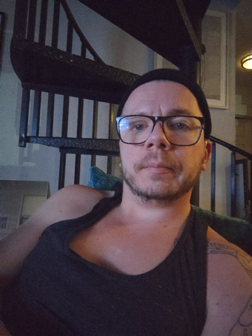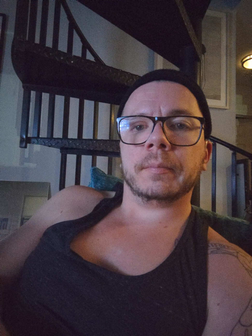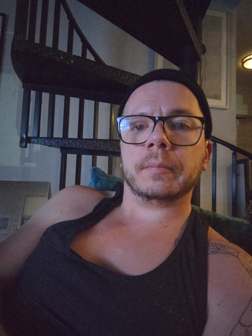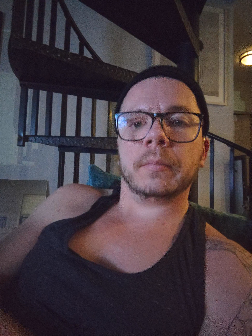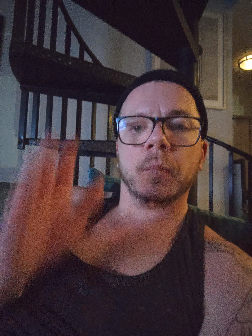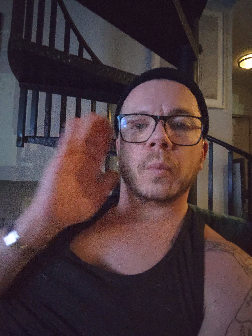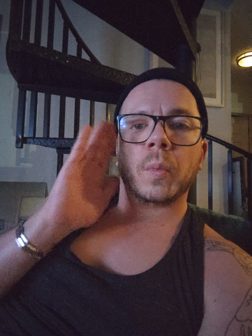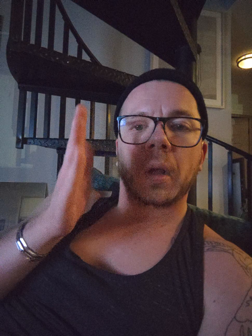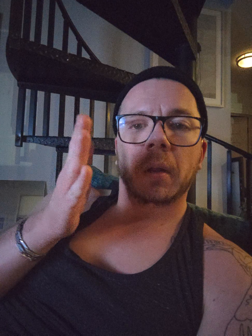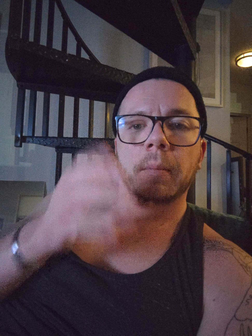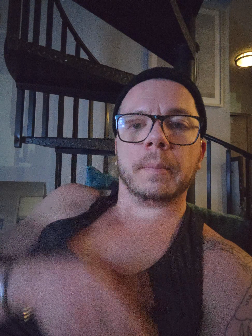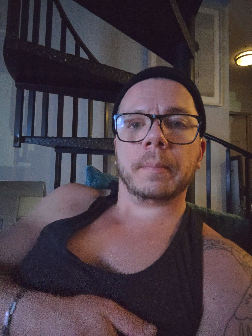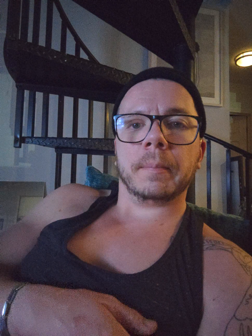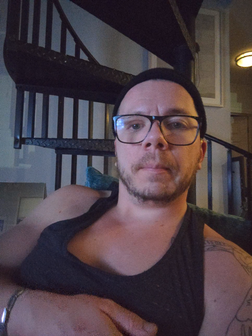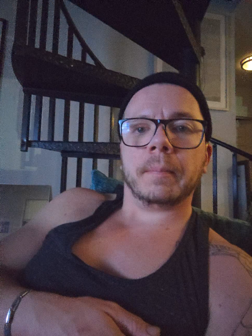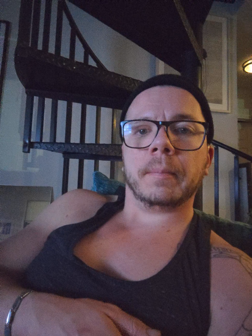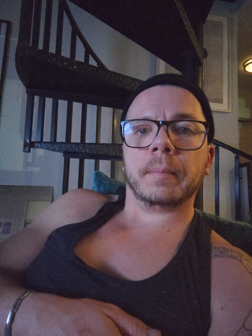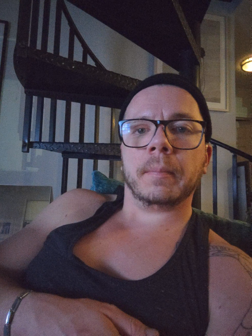will